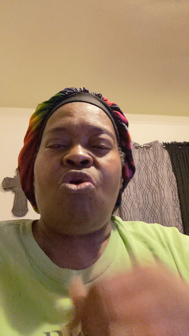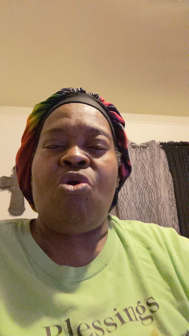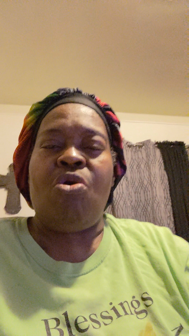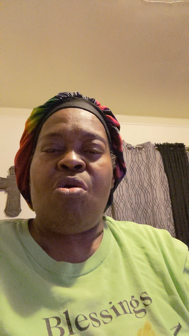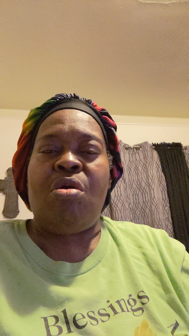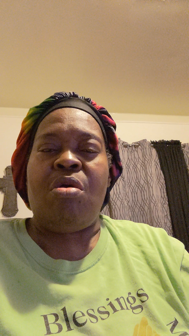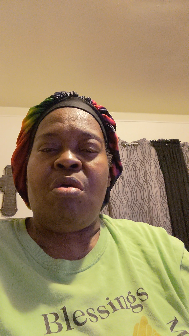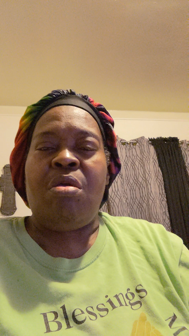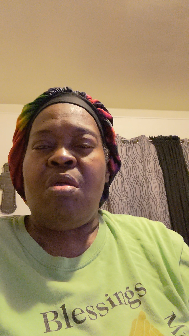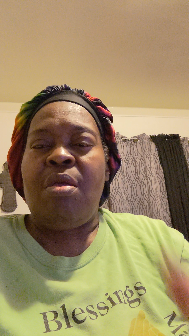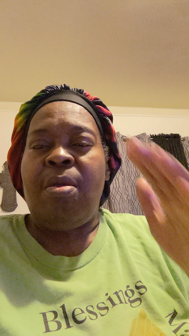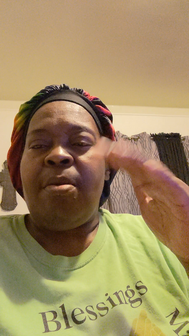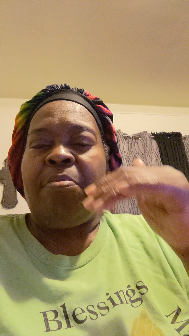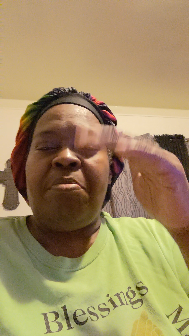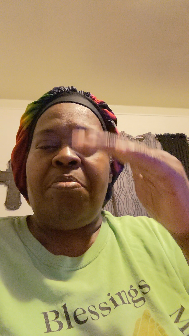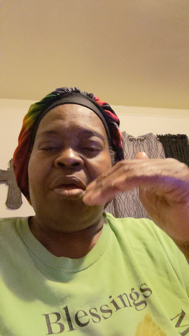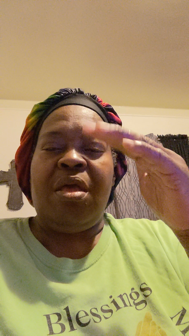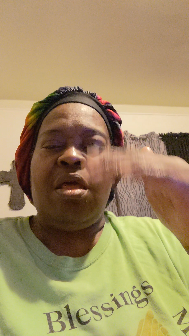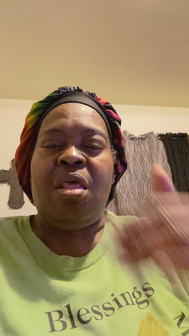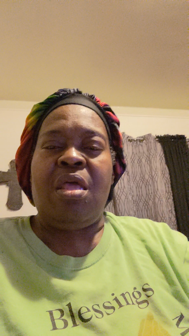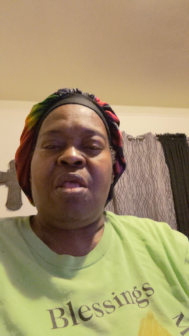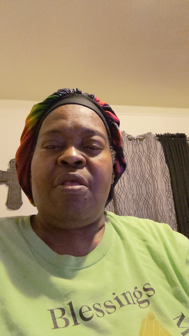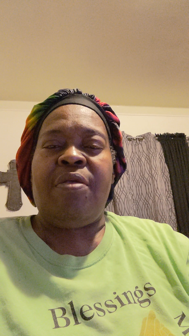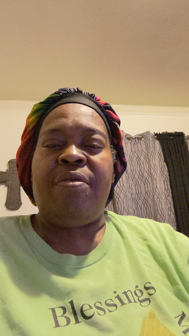build